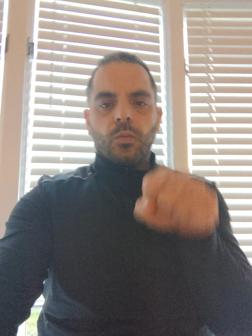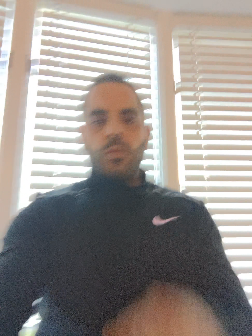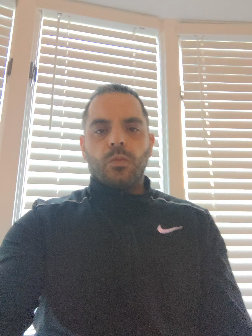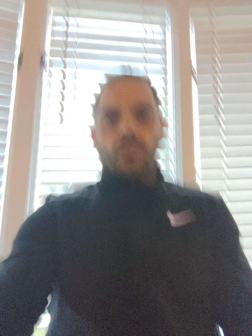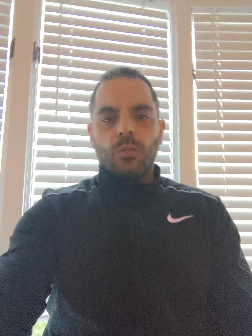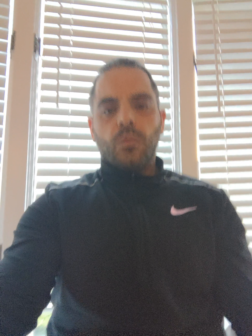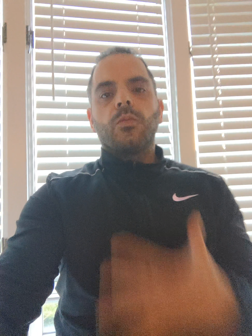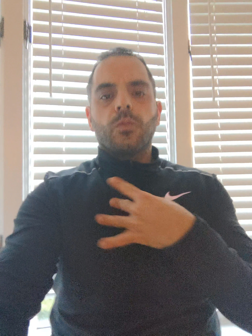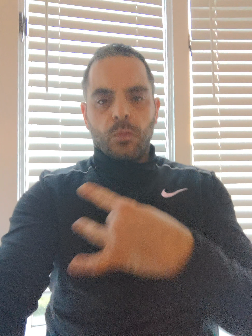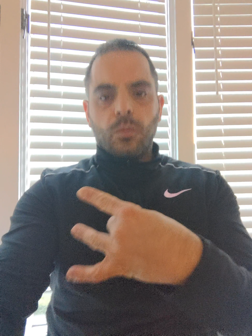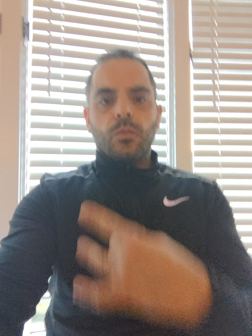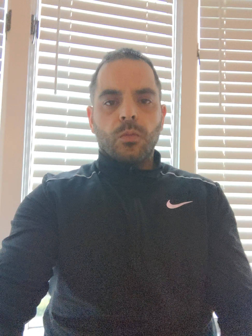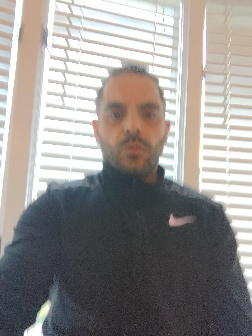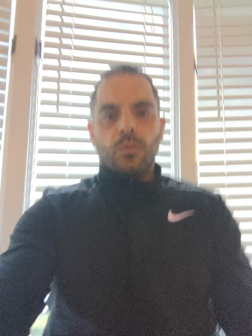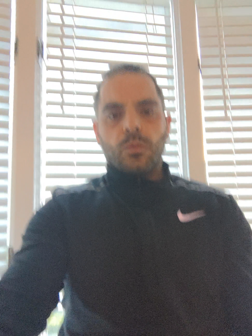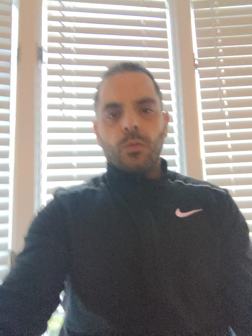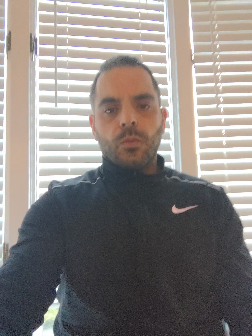like